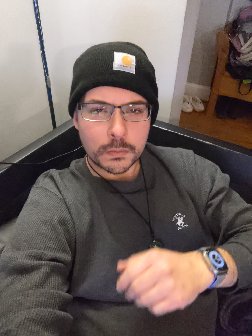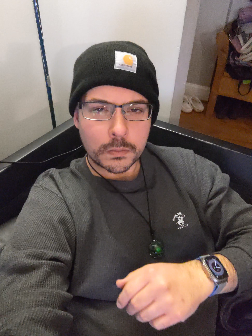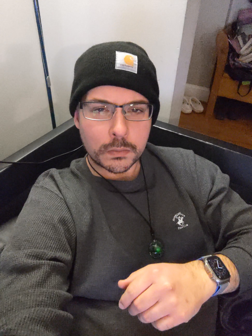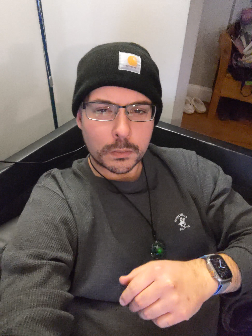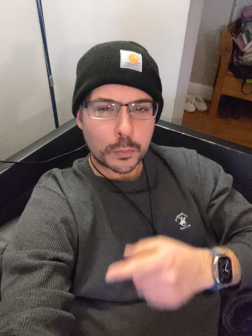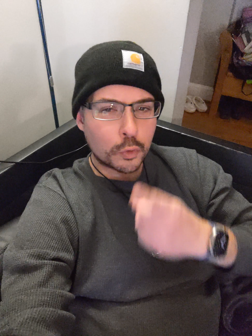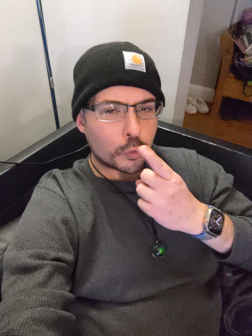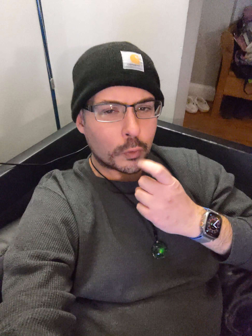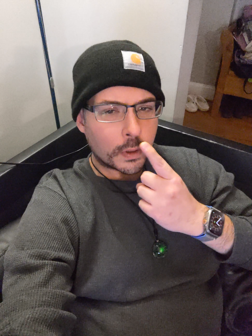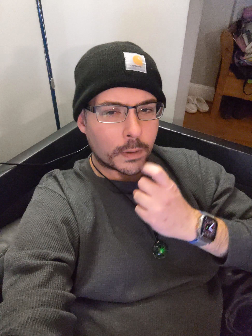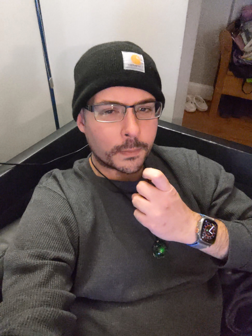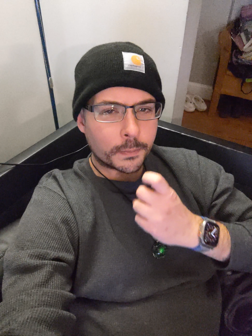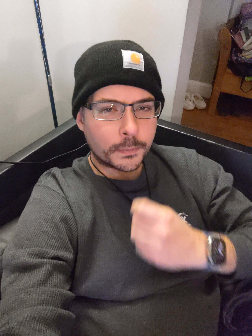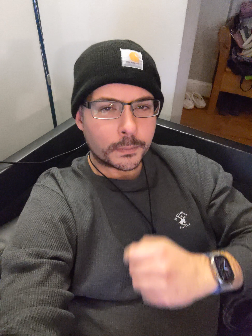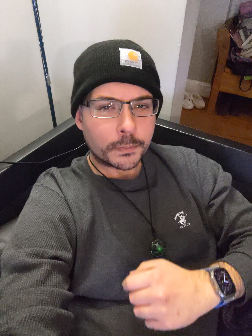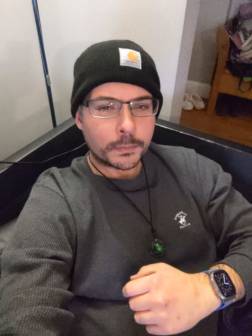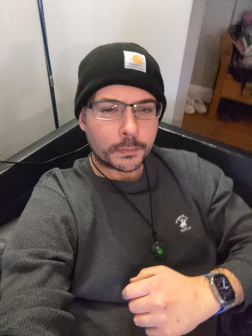red